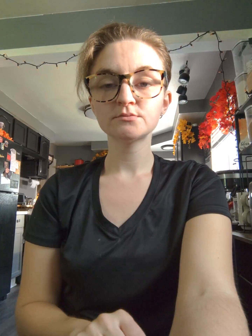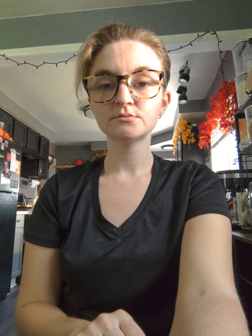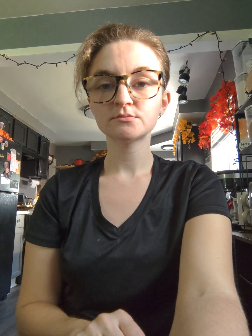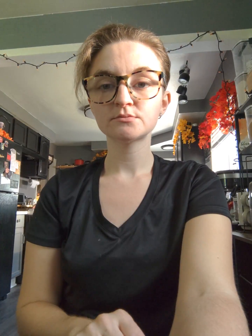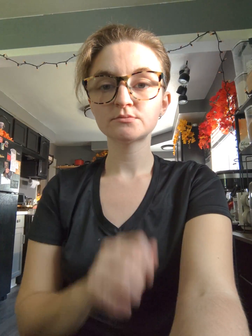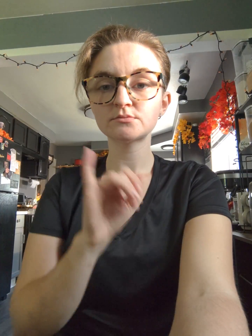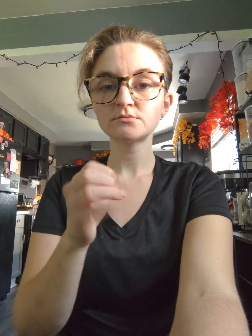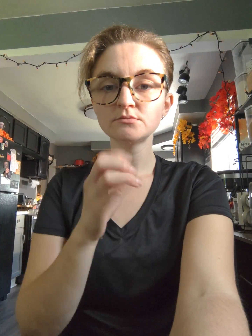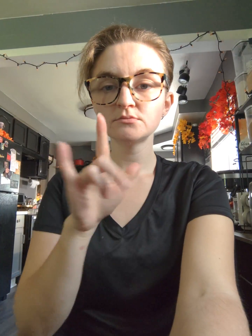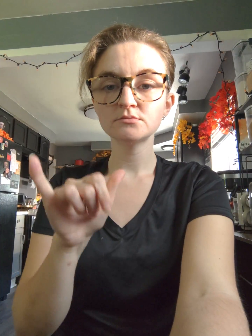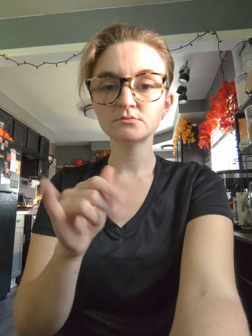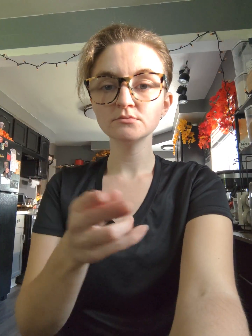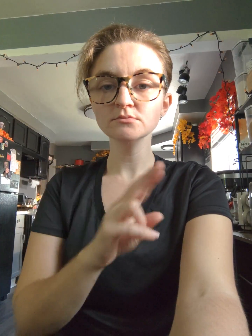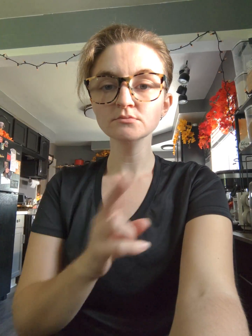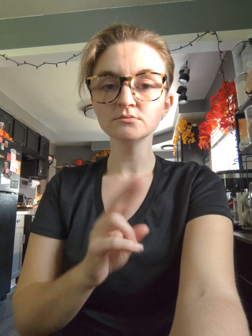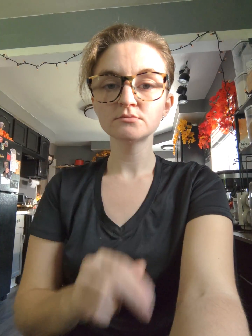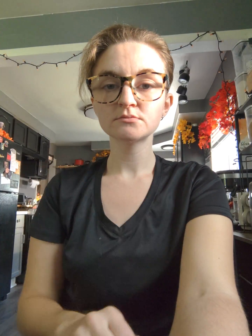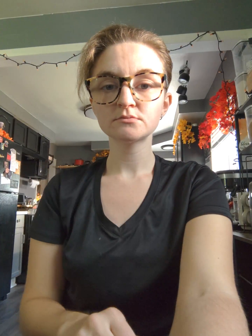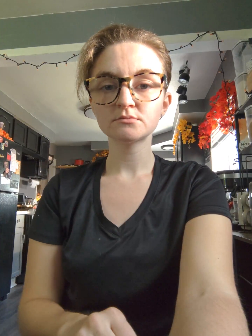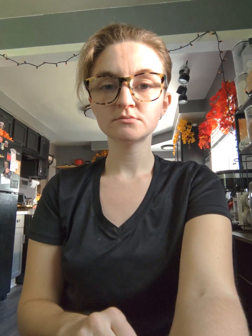jelly